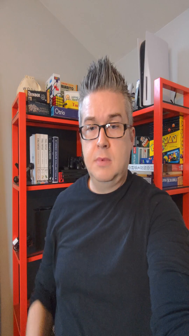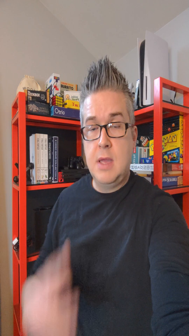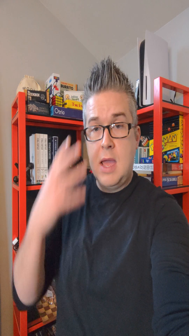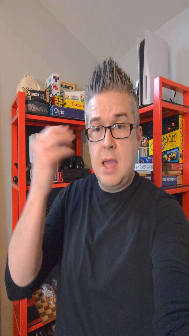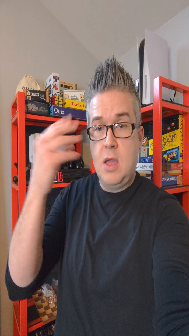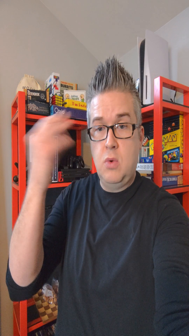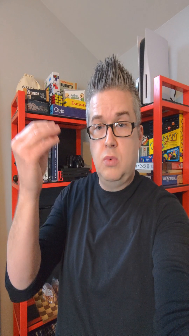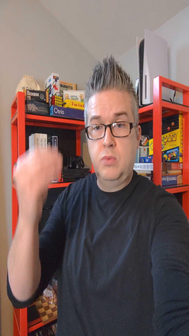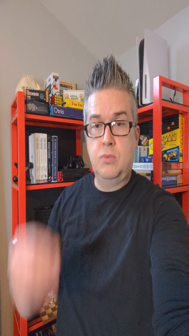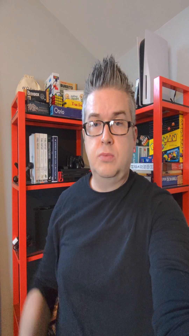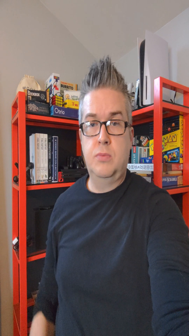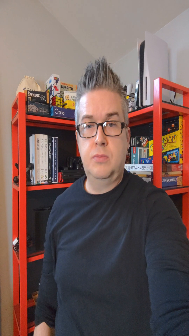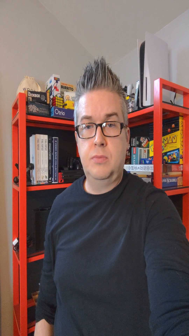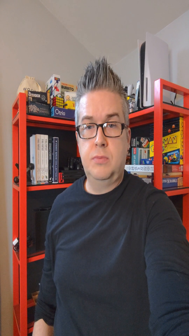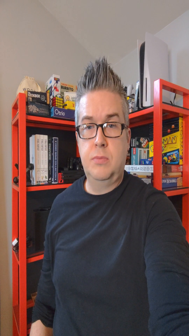outside